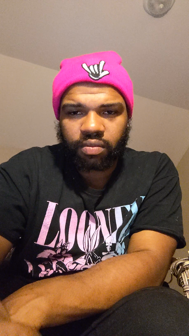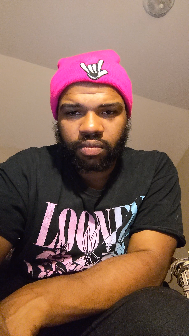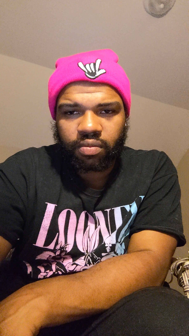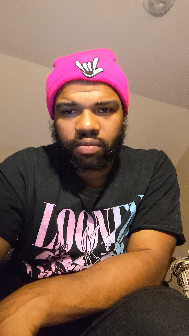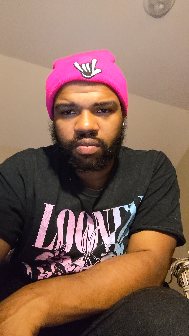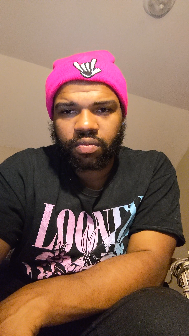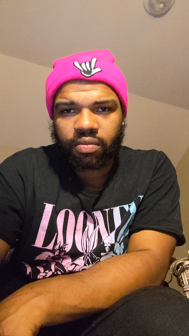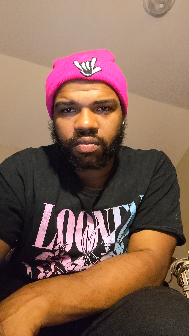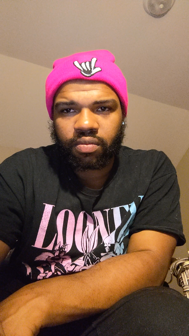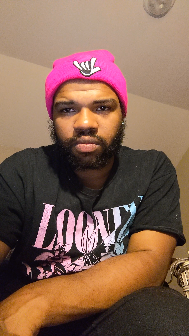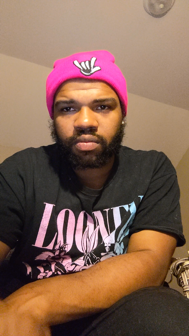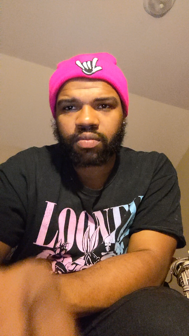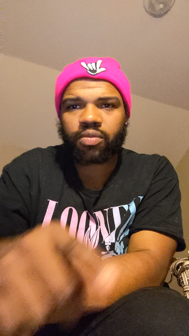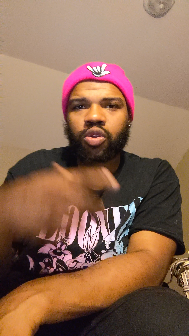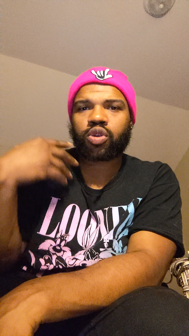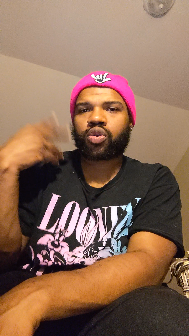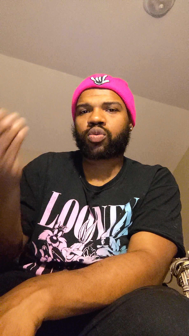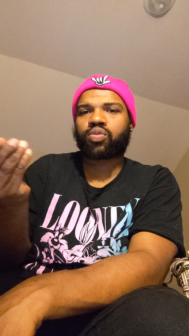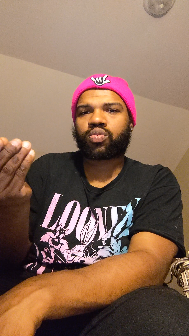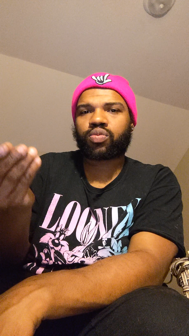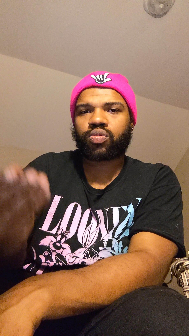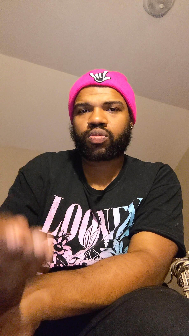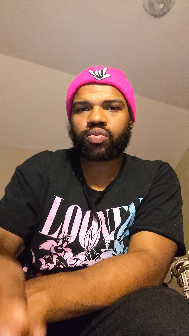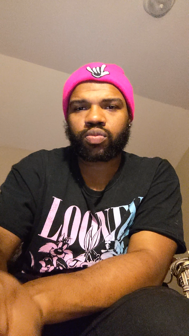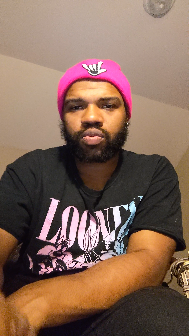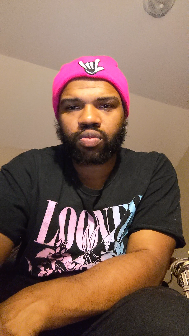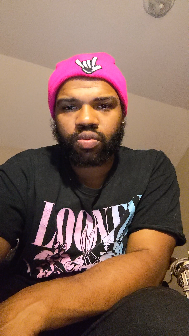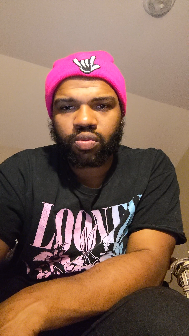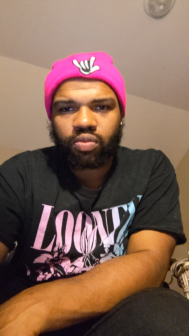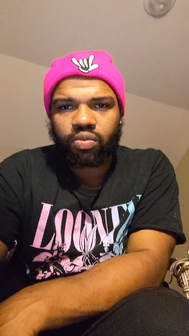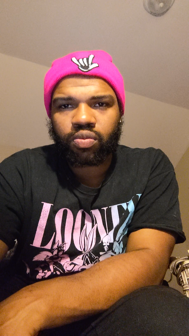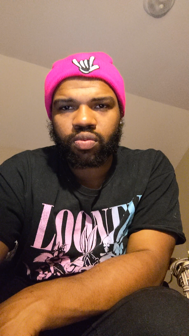got to